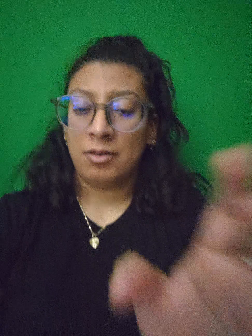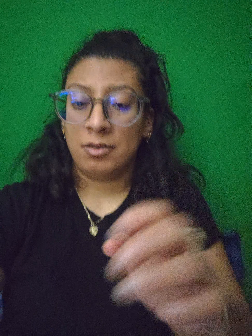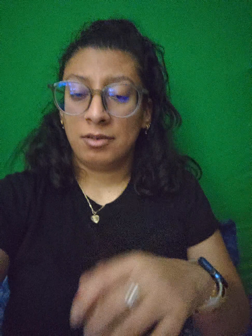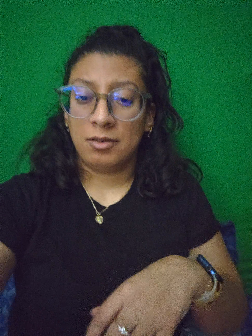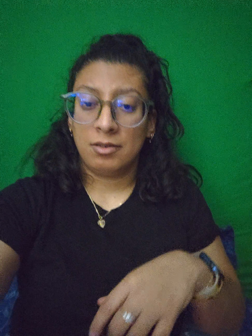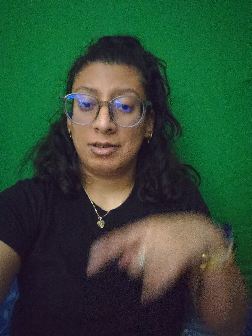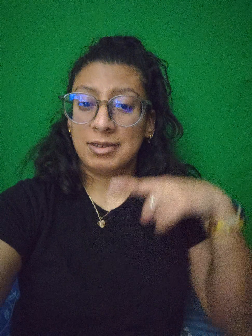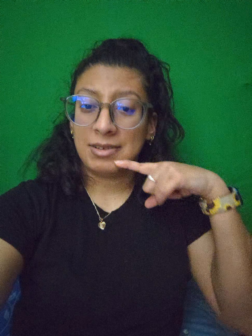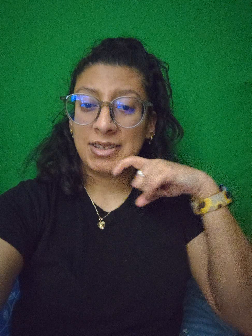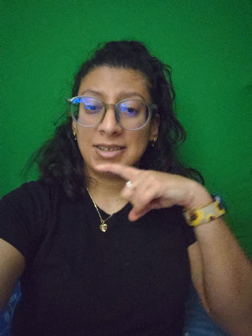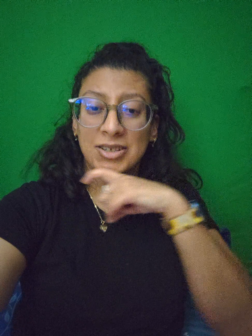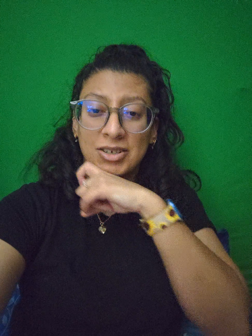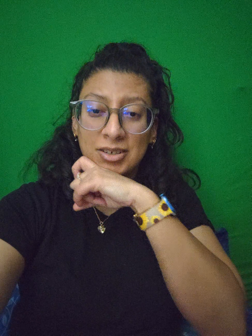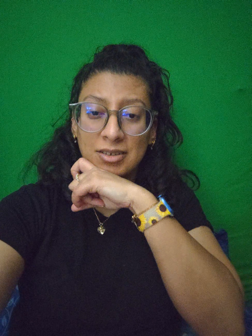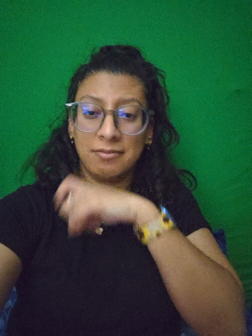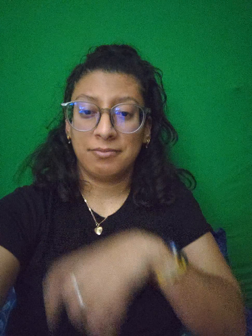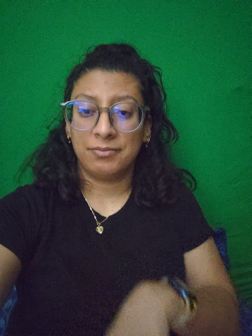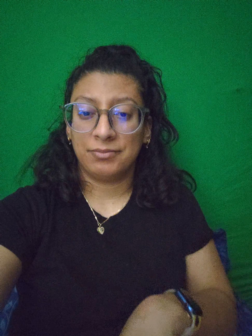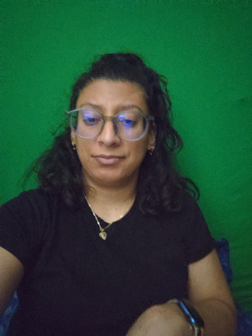cereal